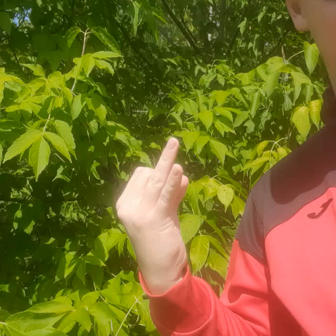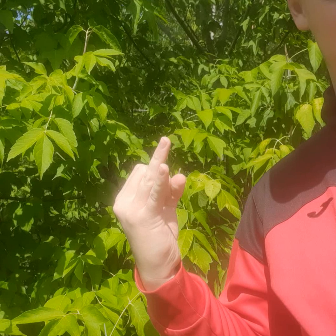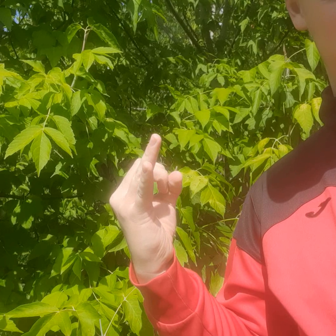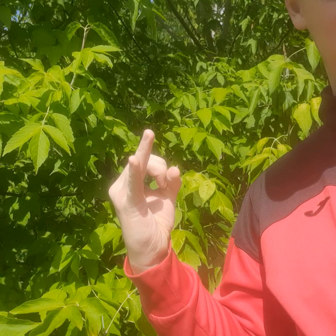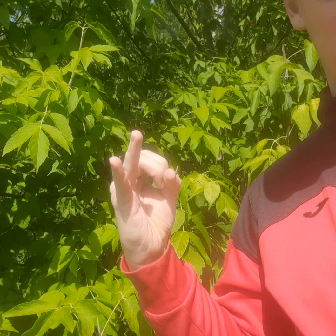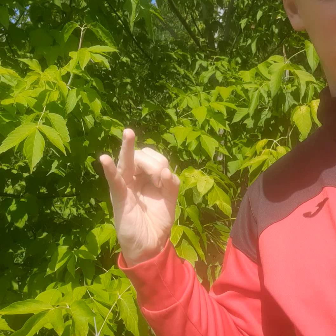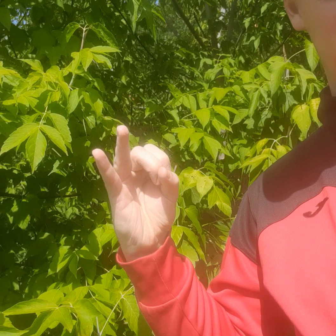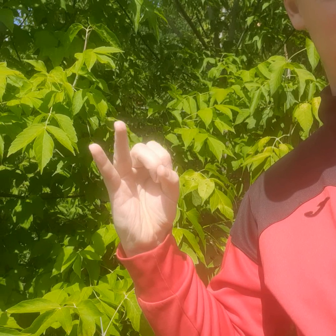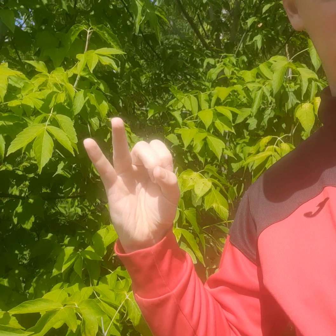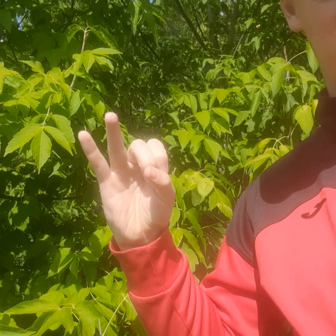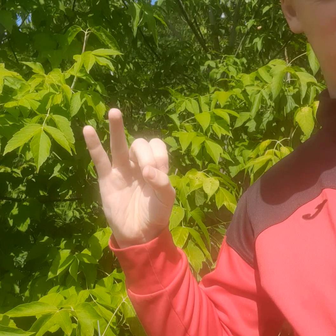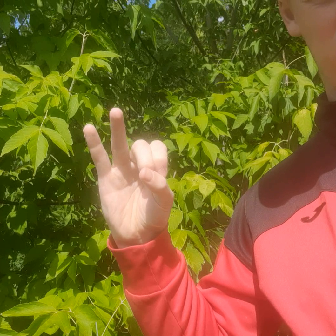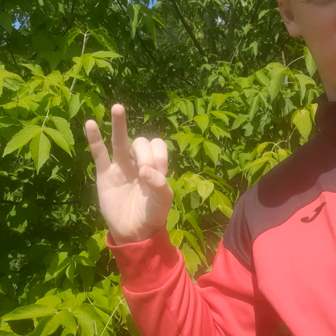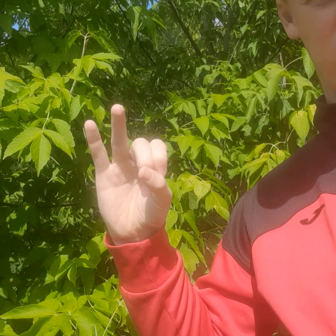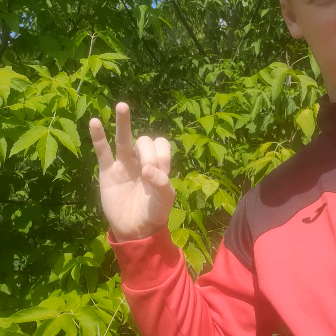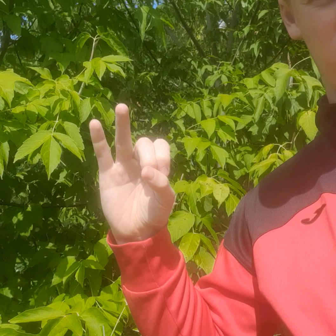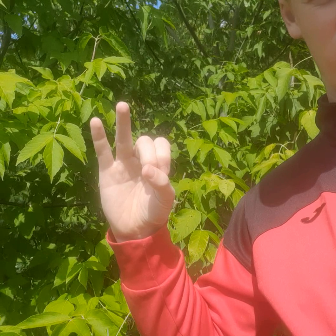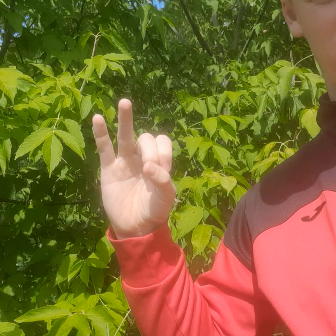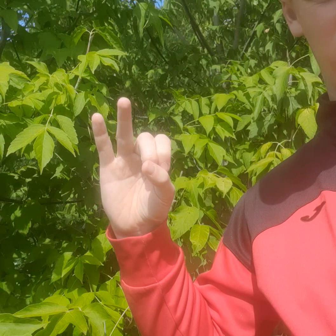Й